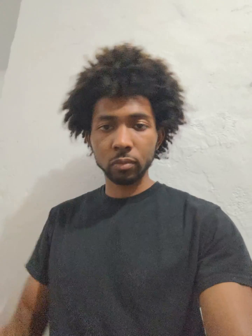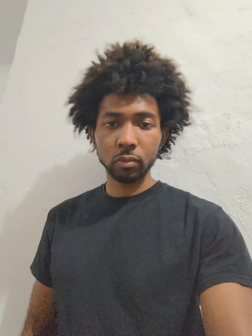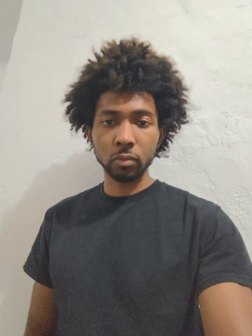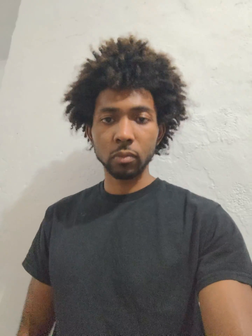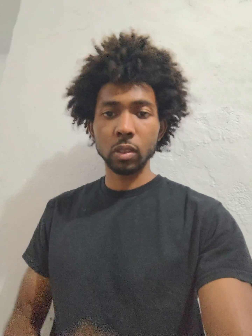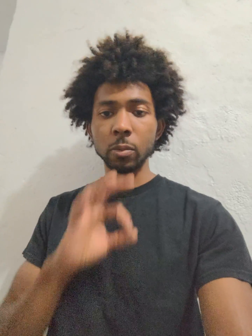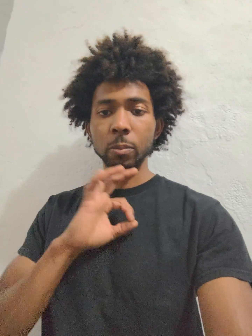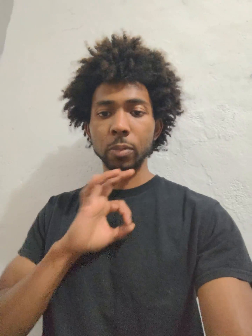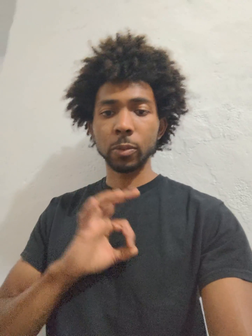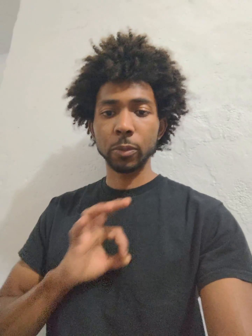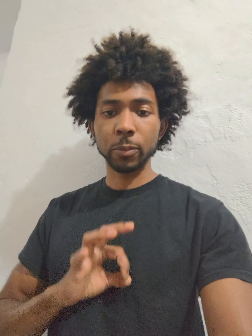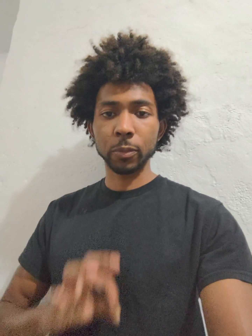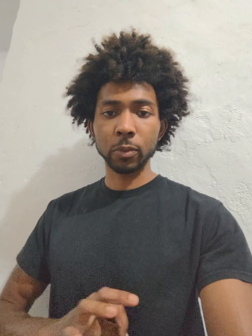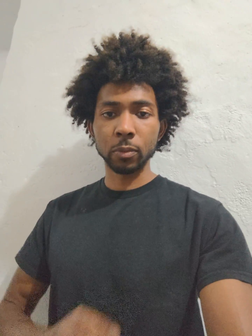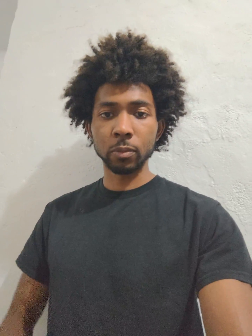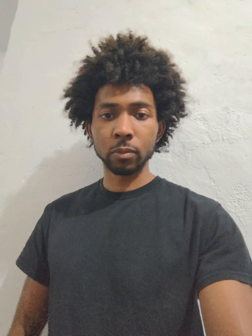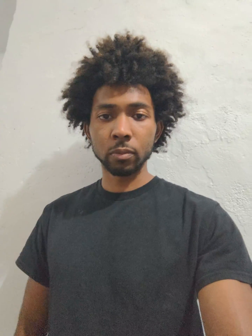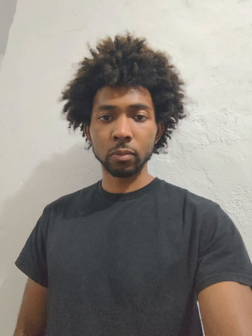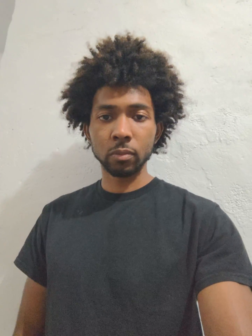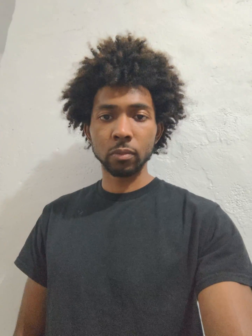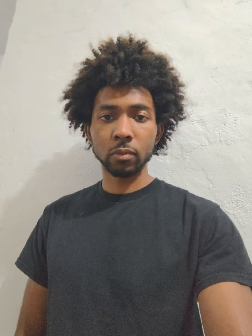button